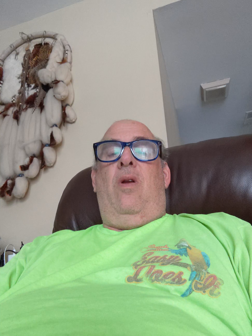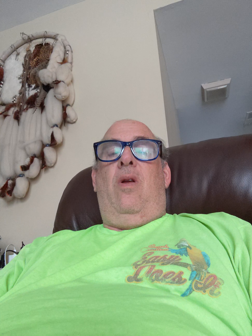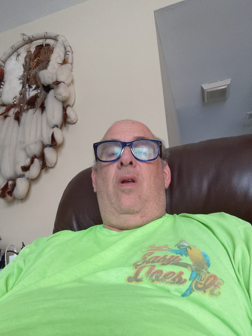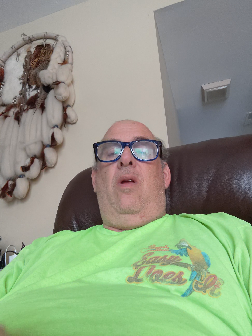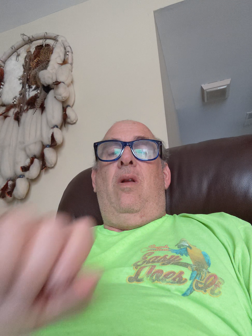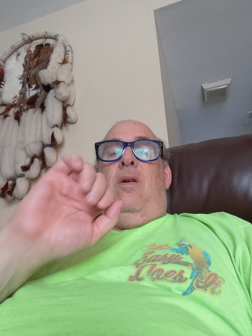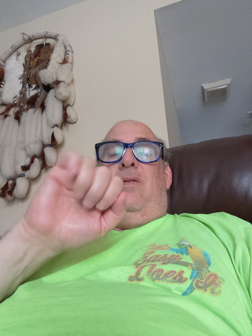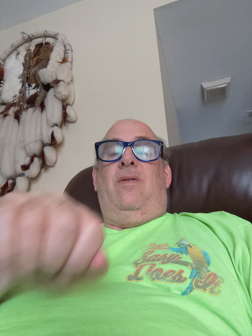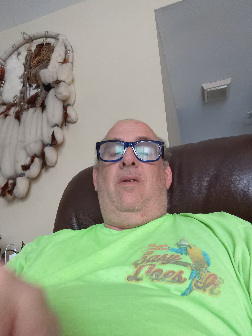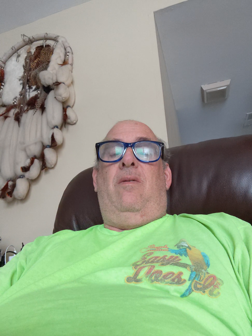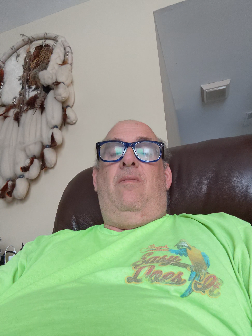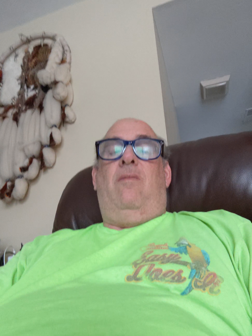yes